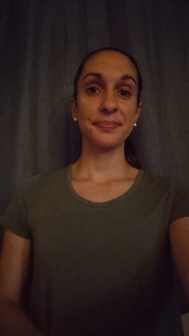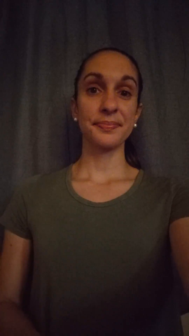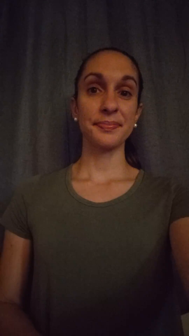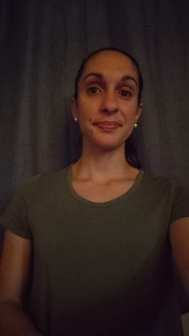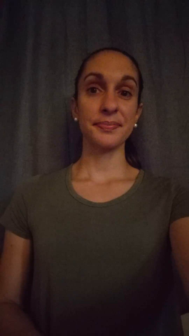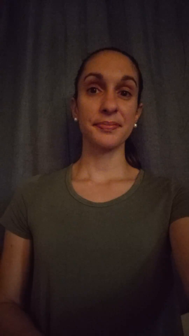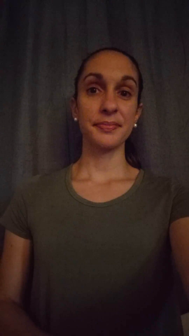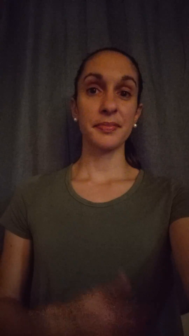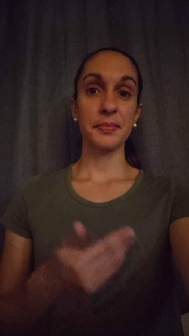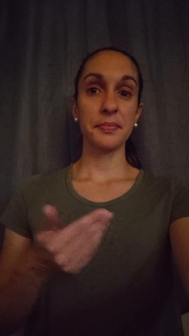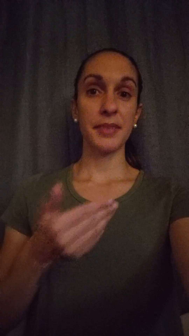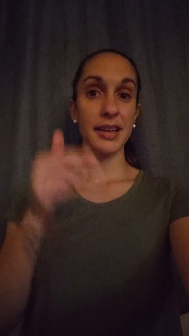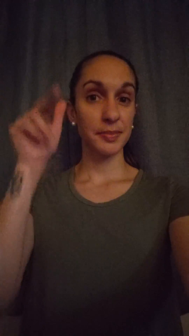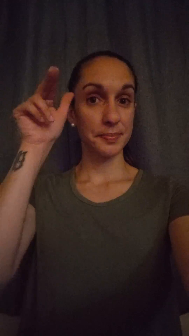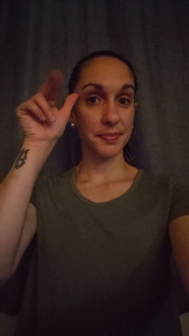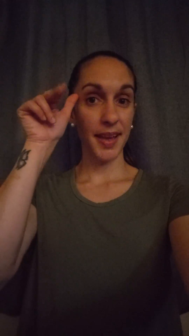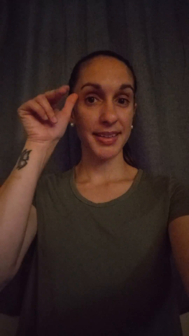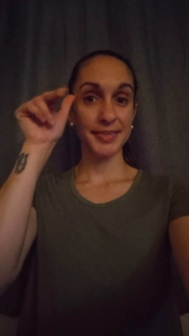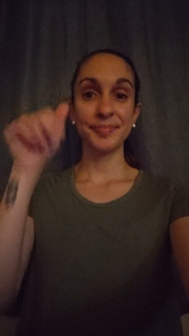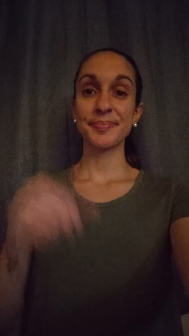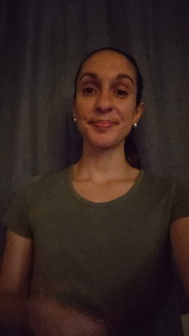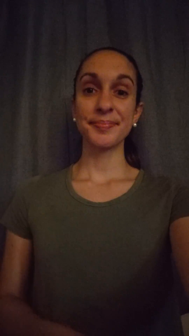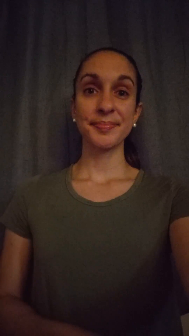pony